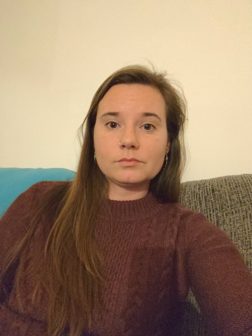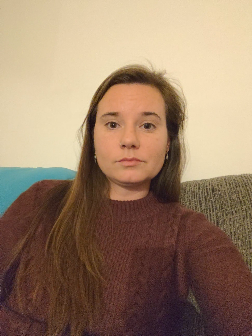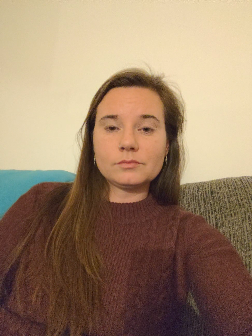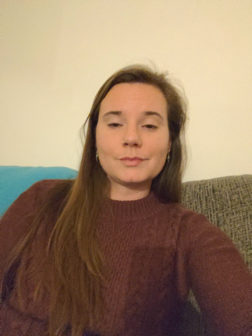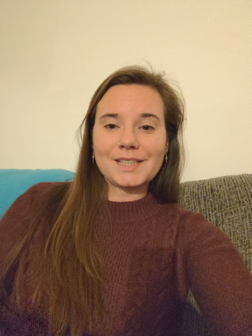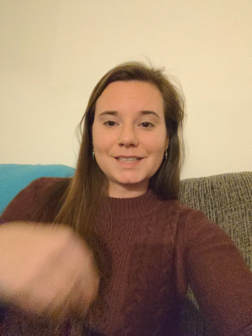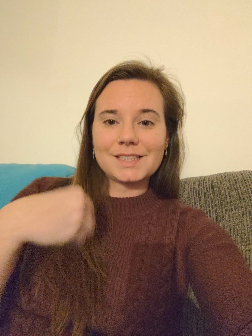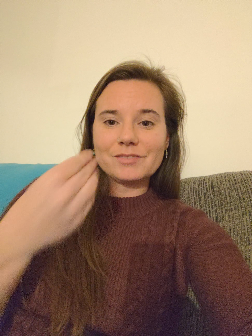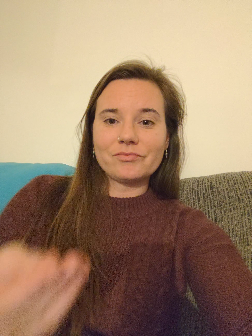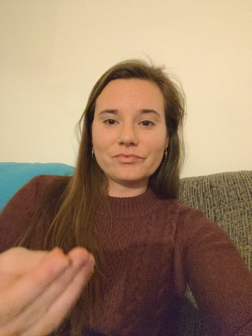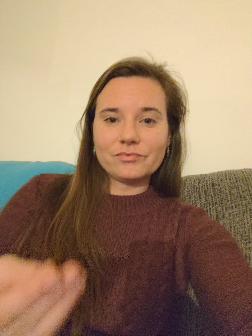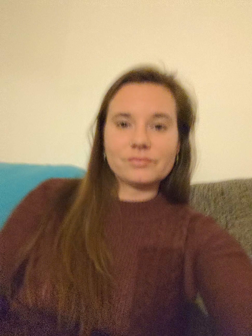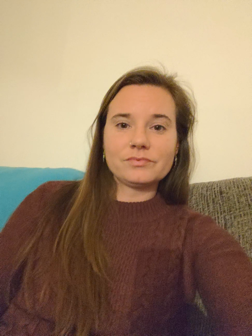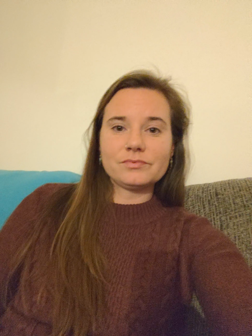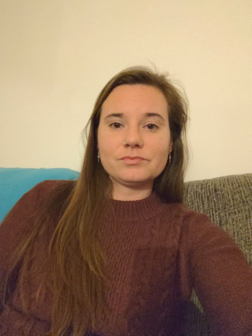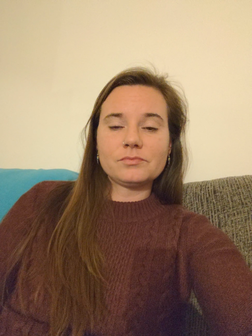give